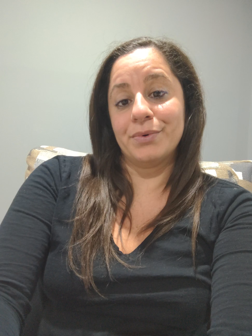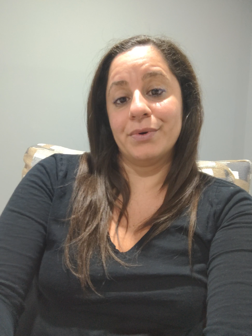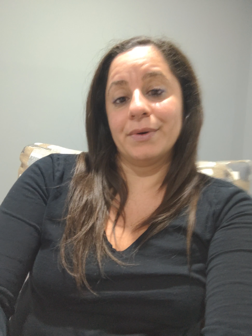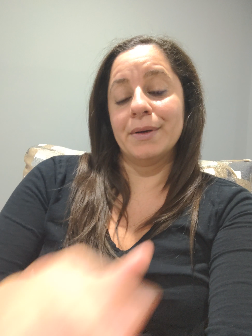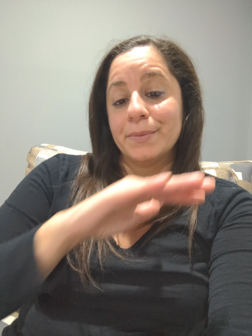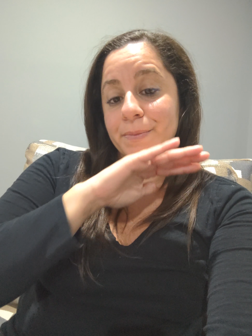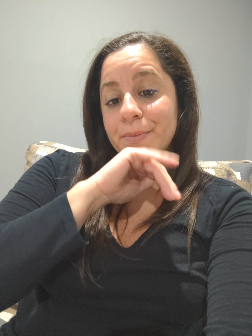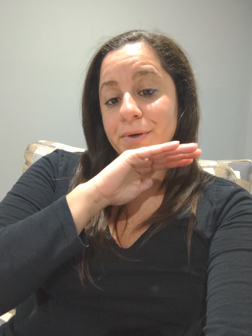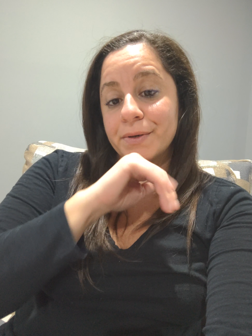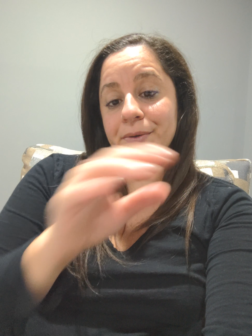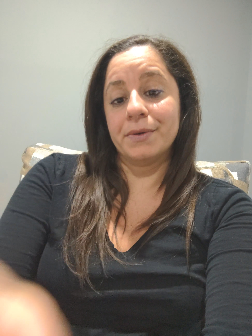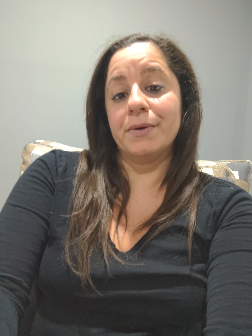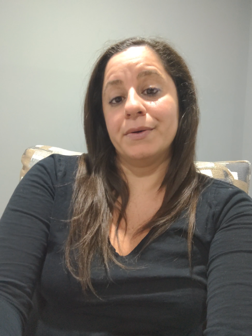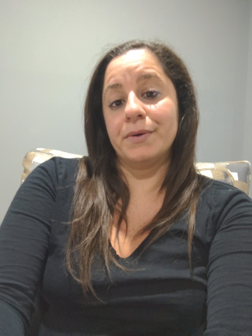pig